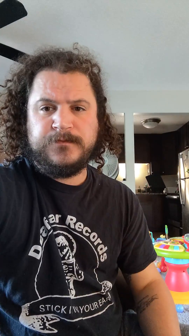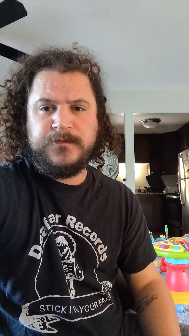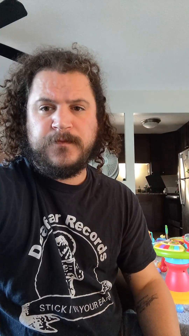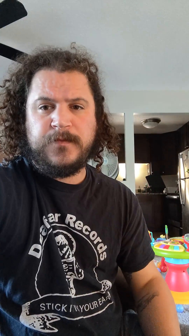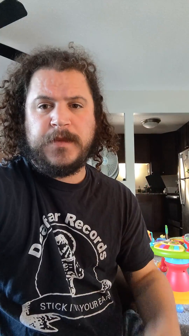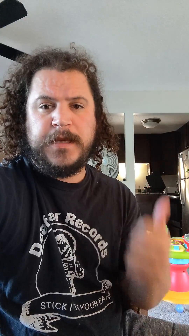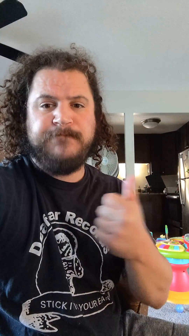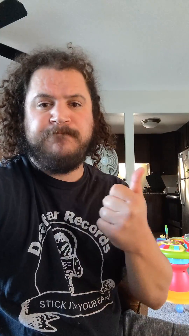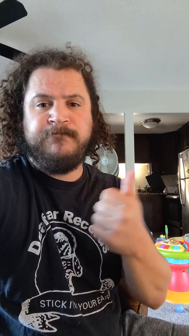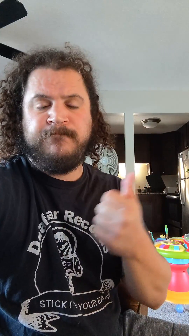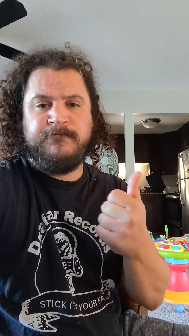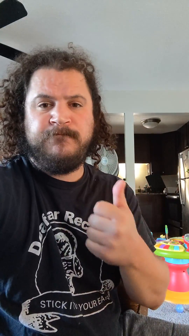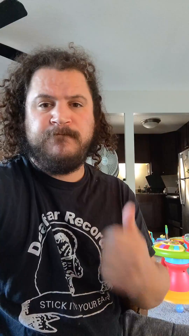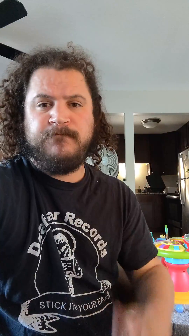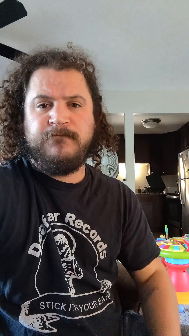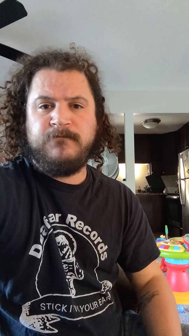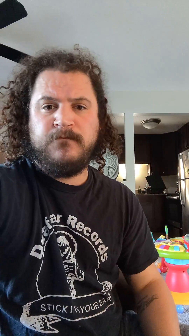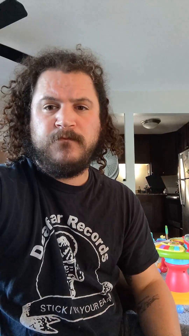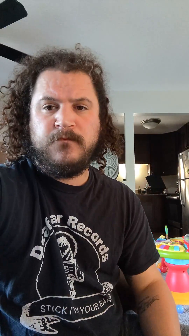game